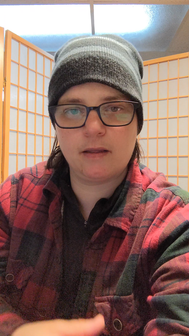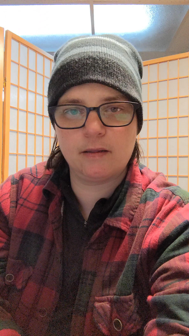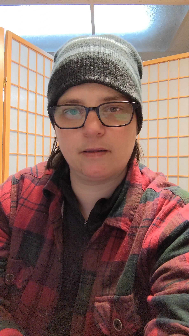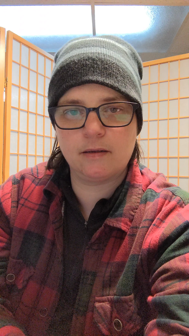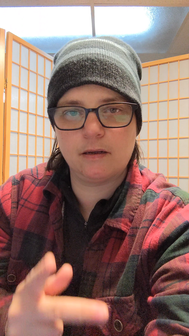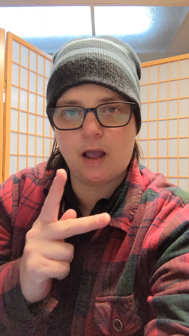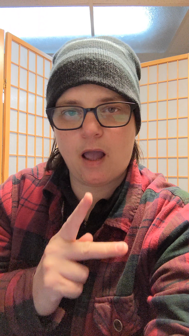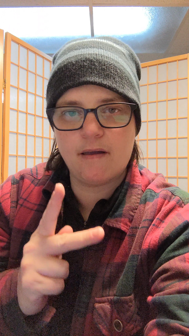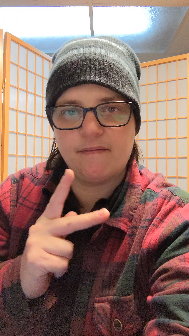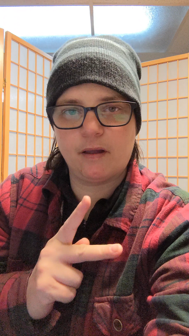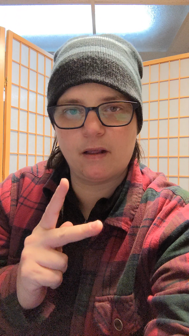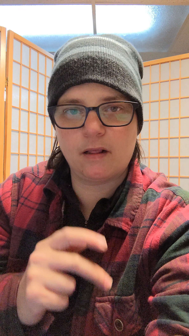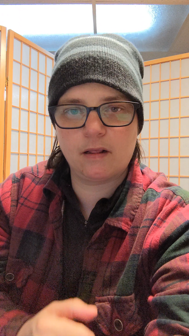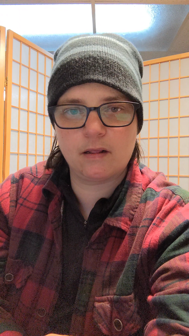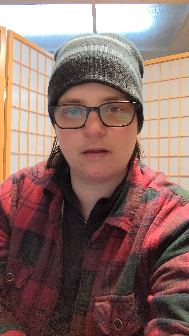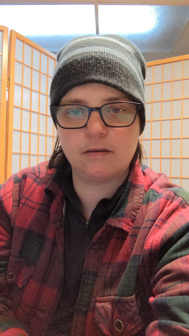careful